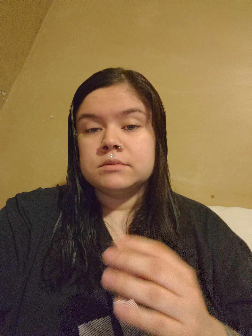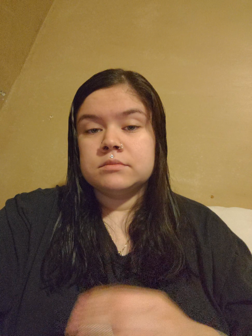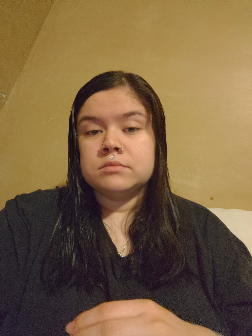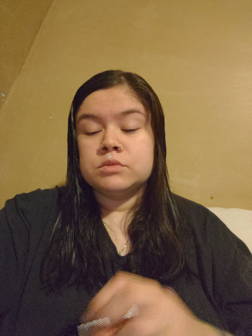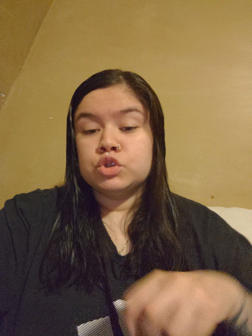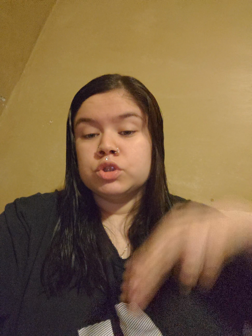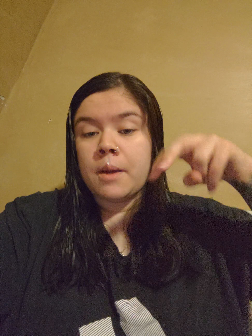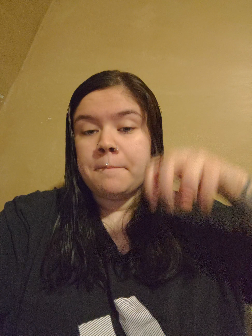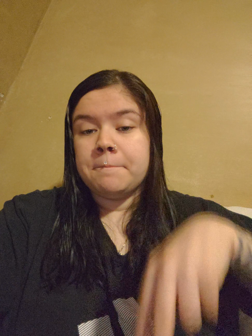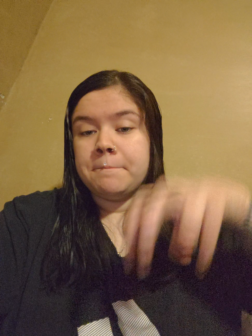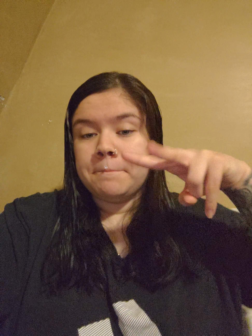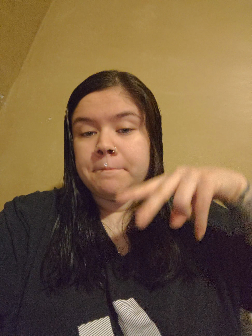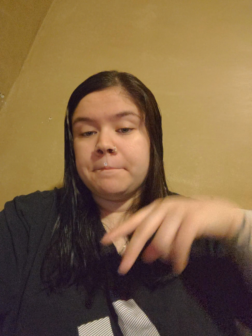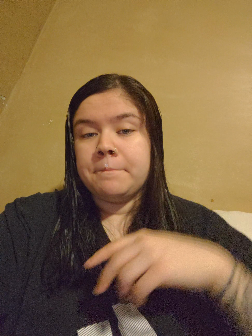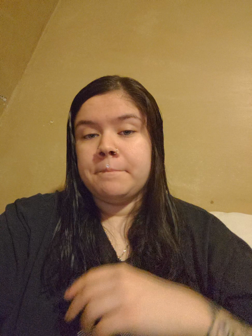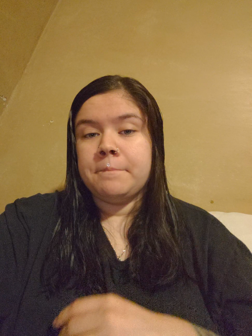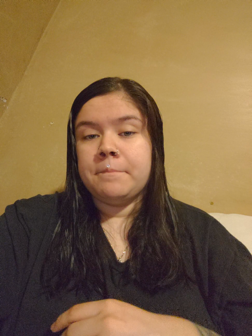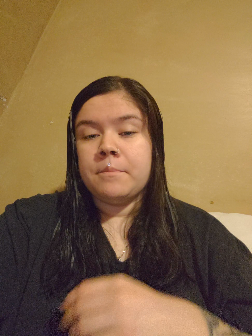jump